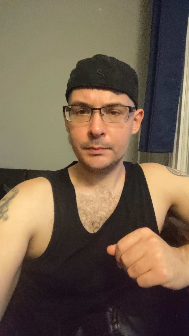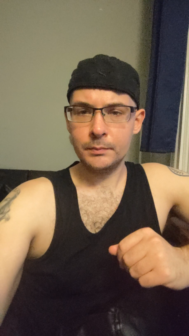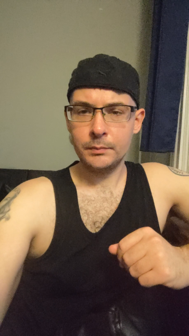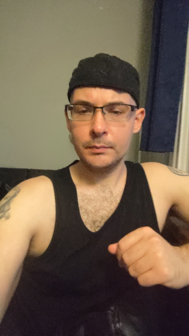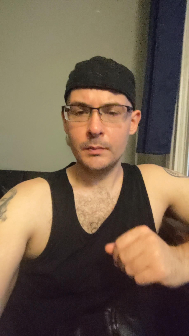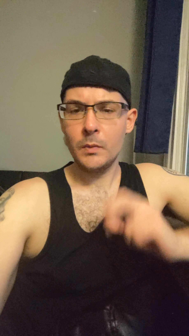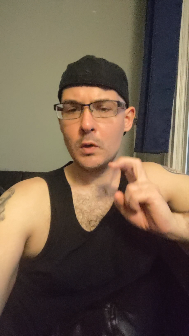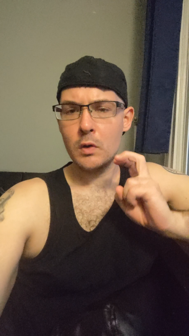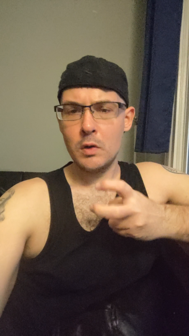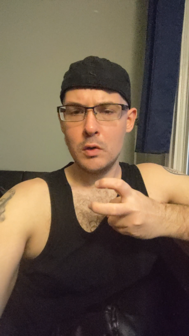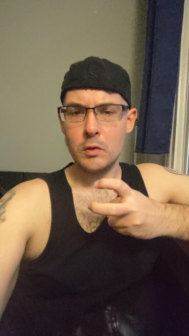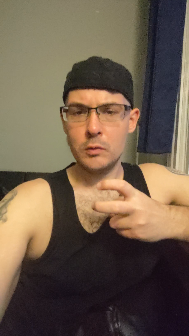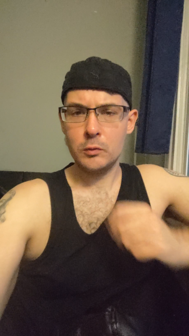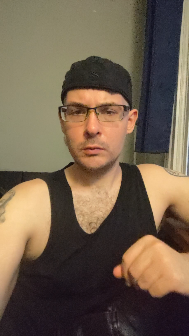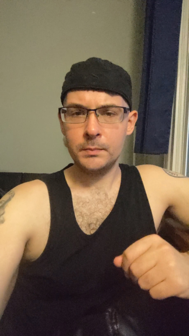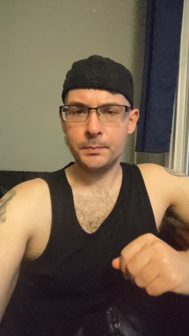hard